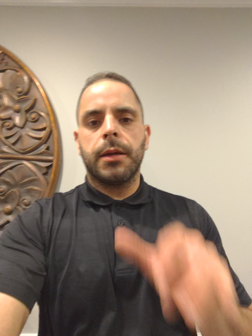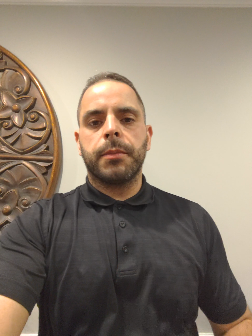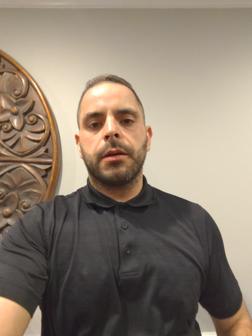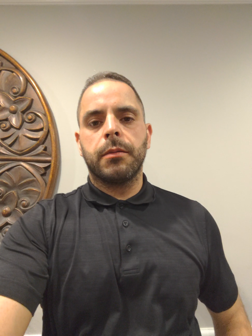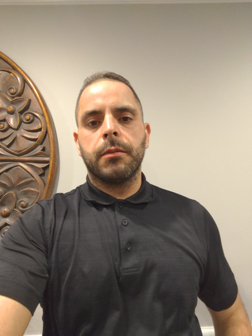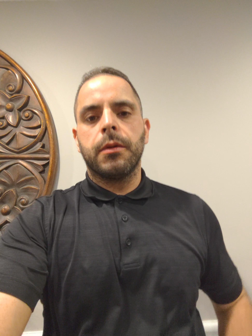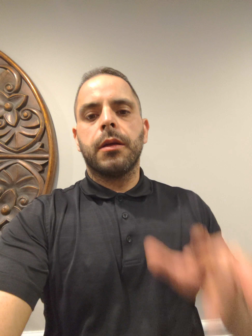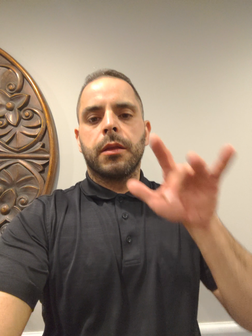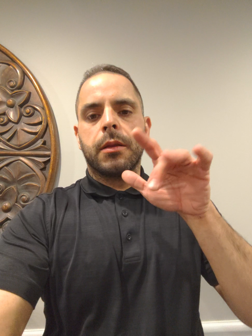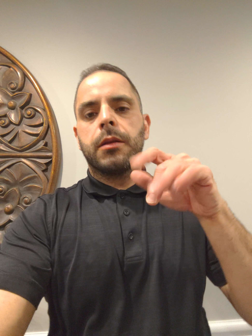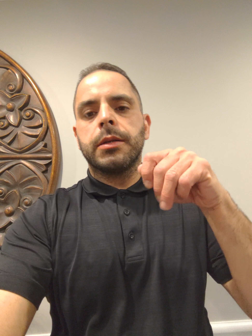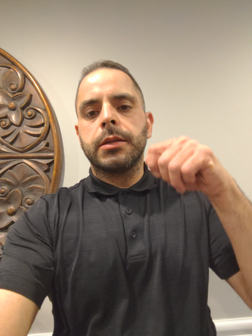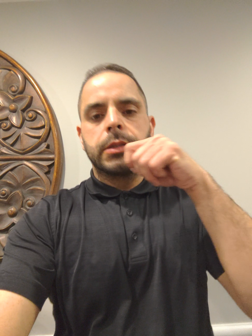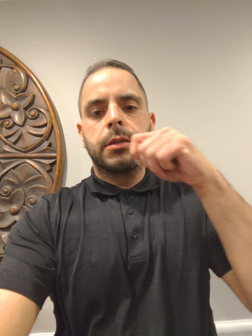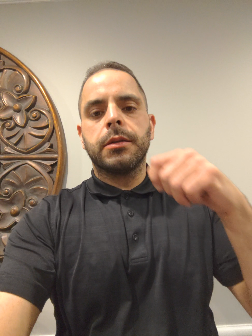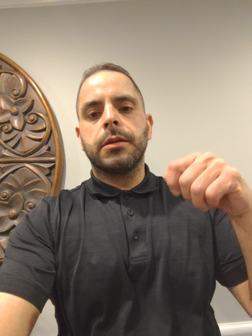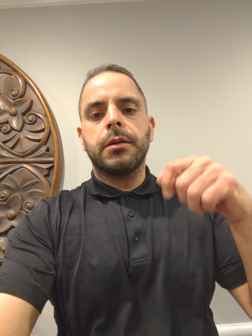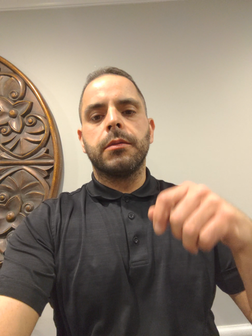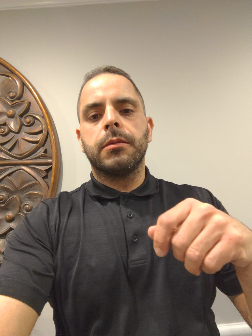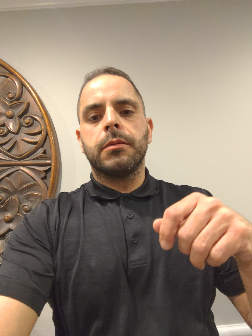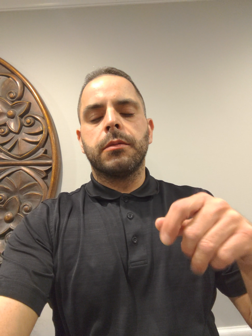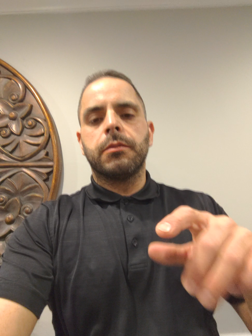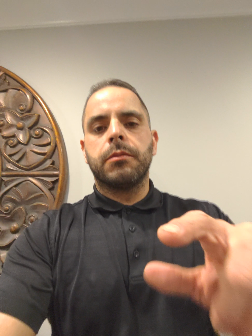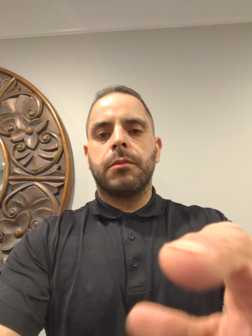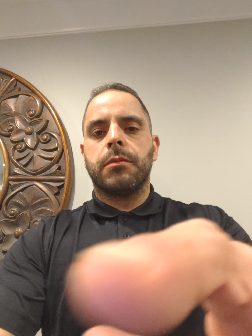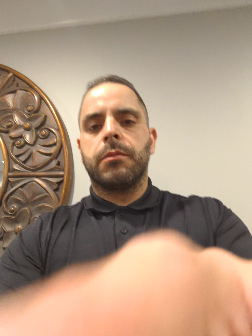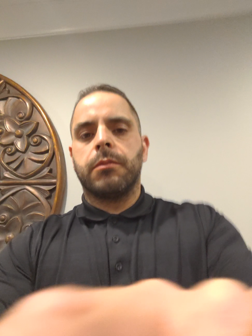toothbrush